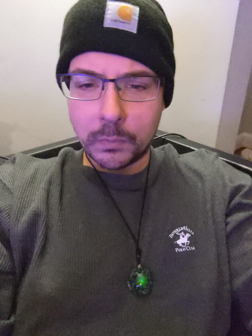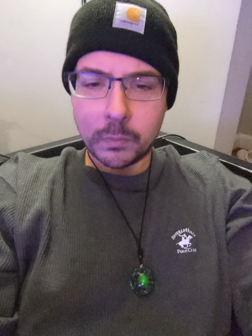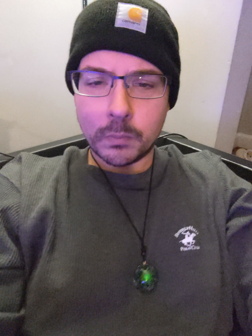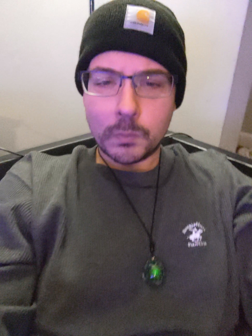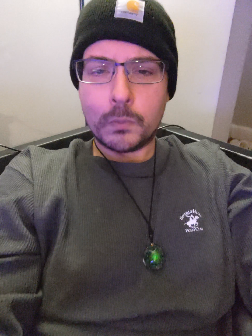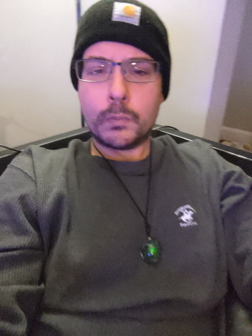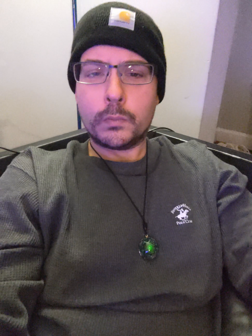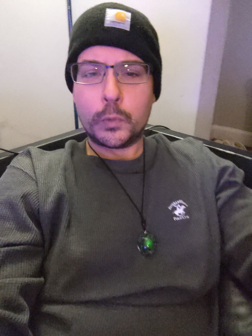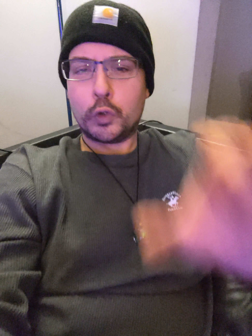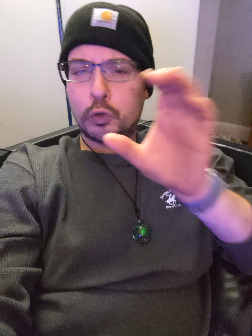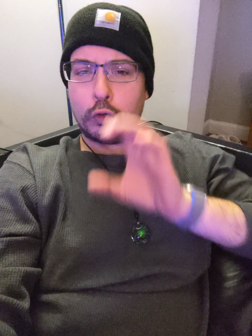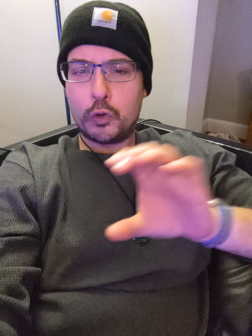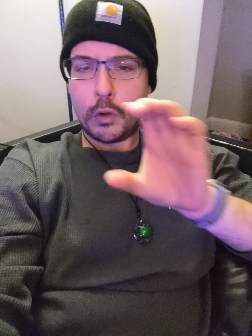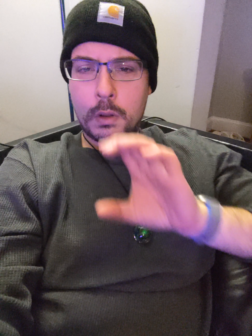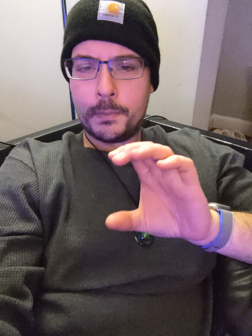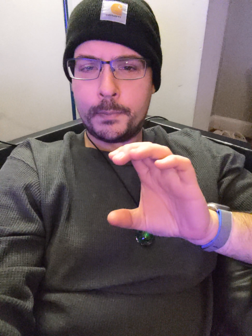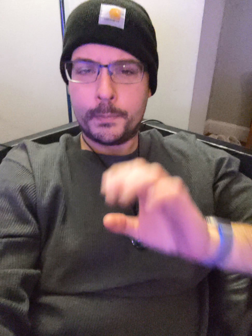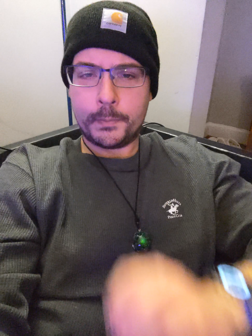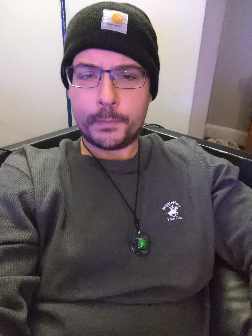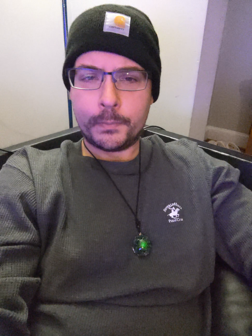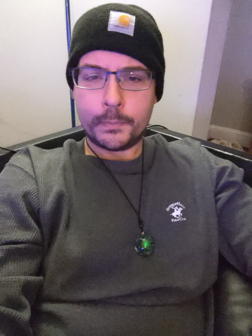chocolate